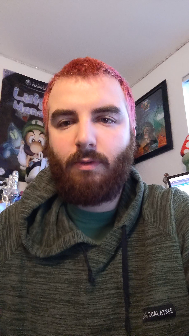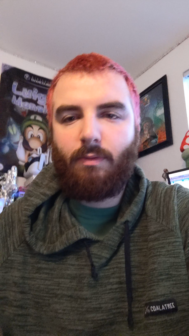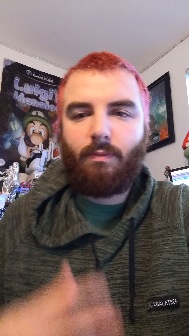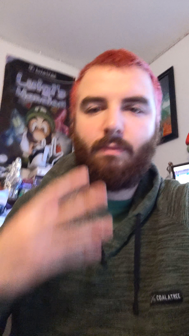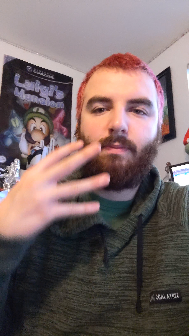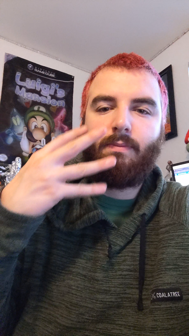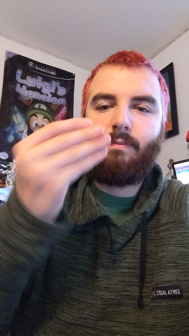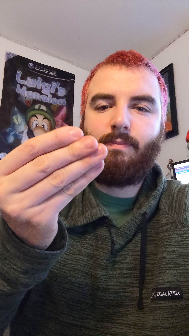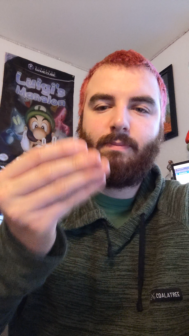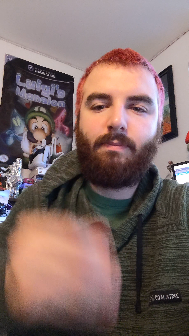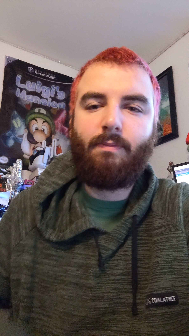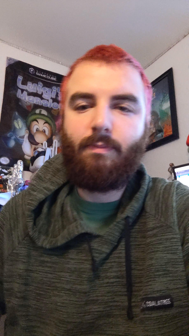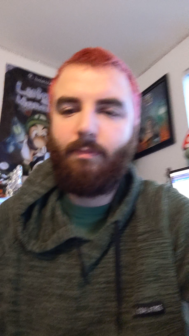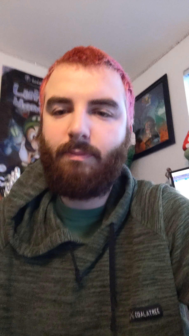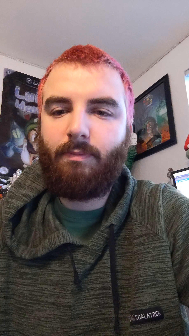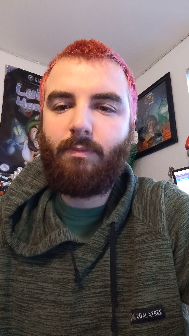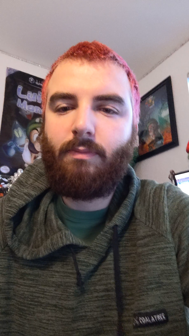going to